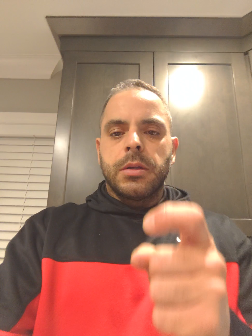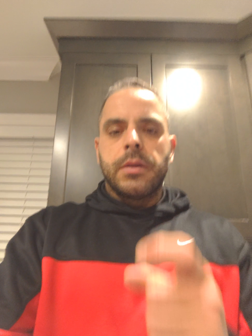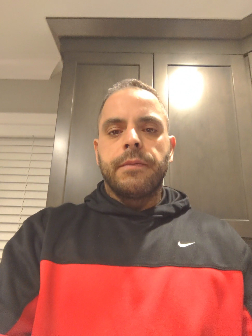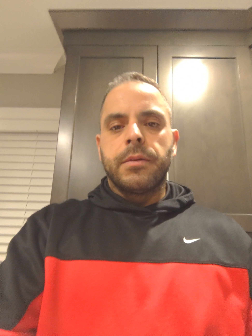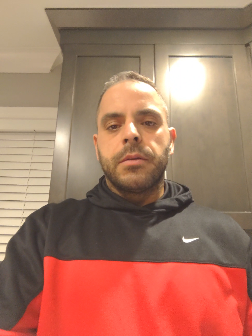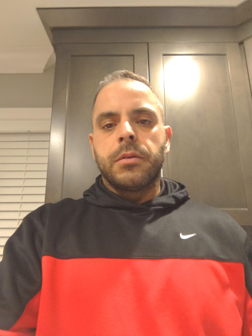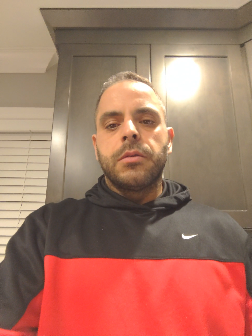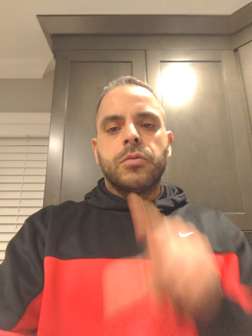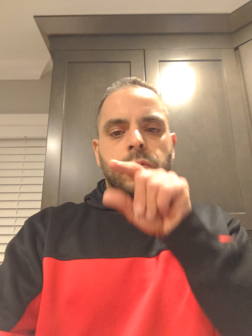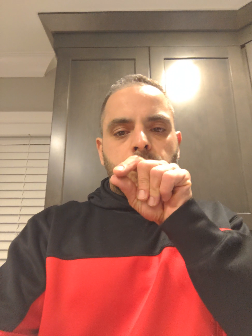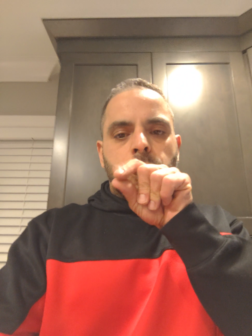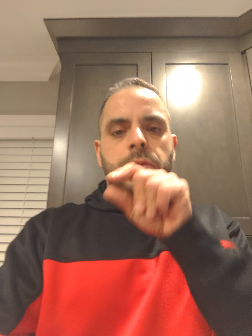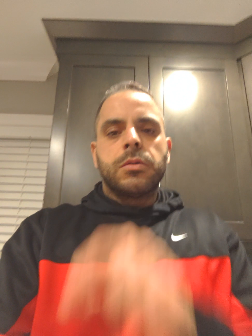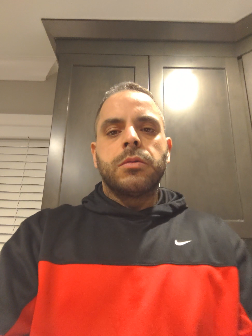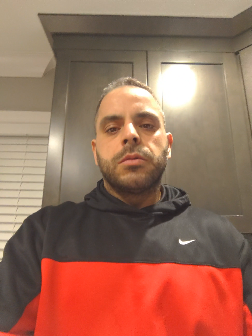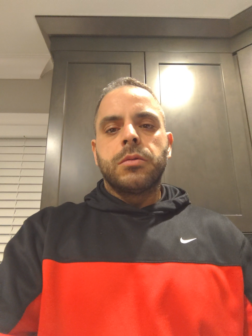goose